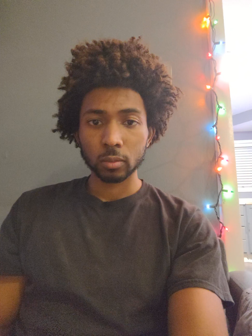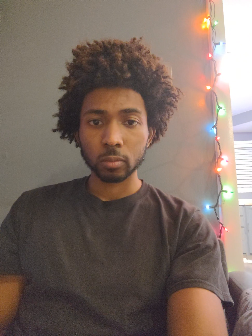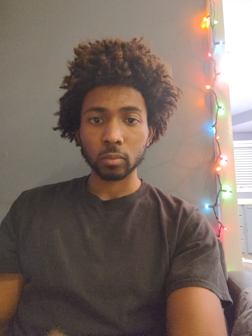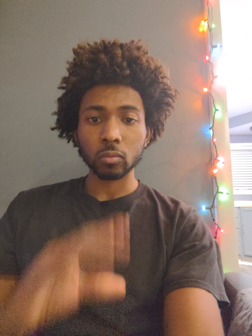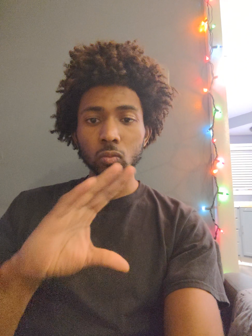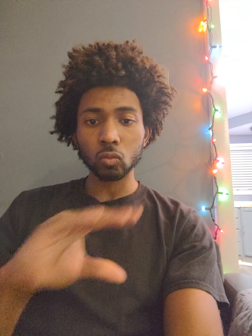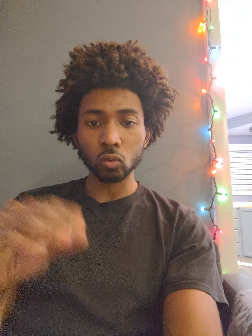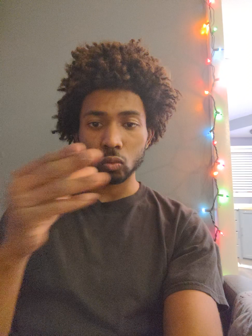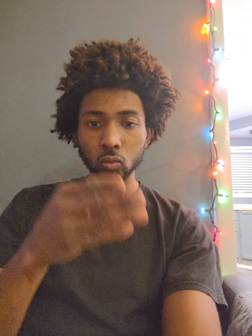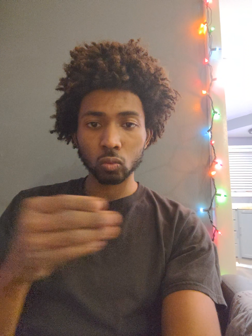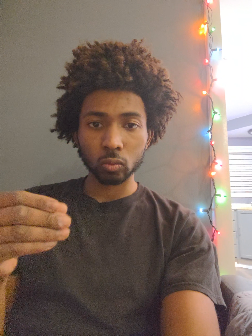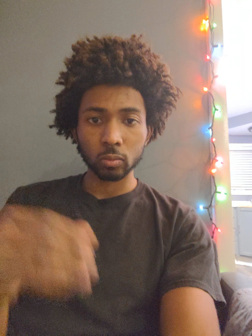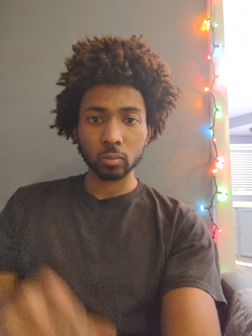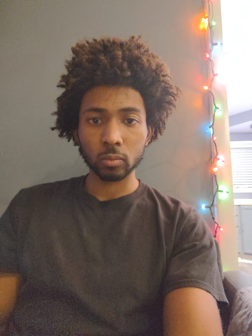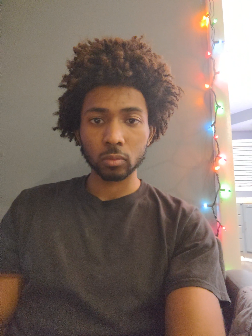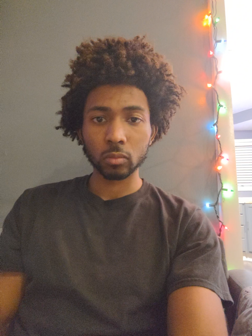story